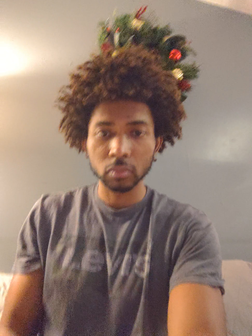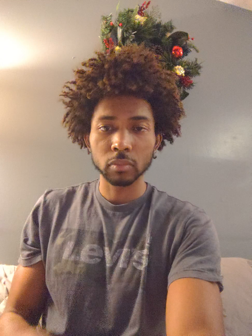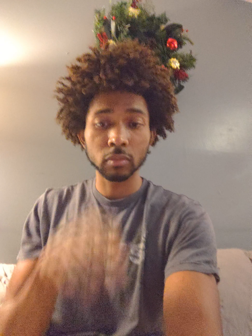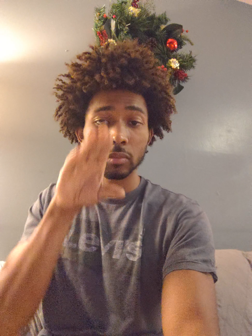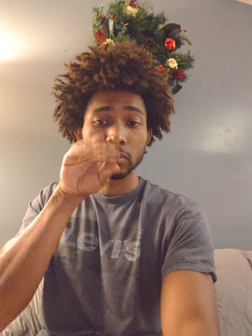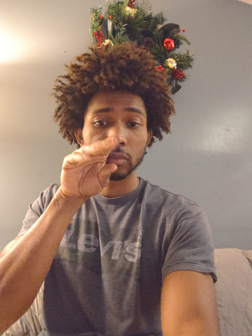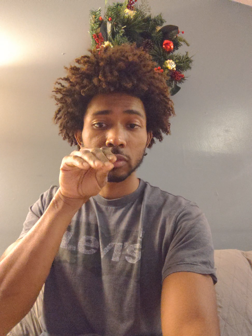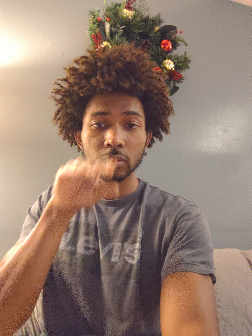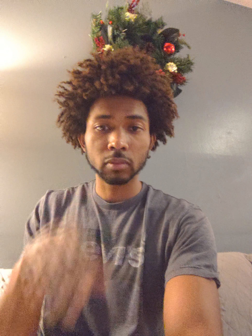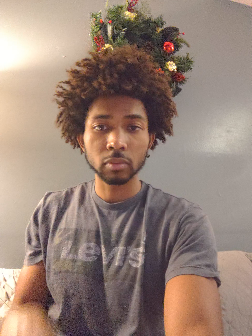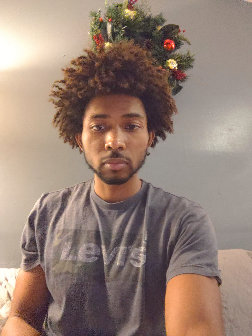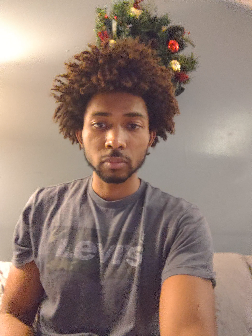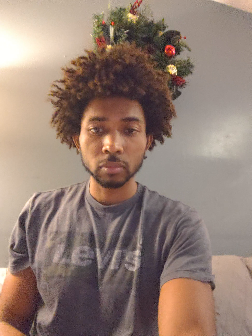goose